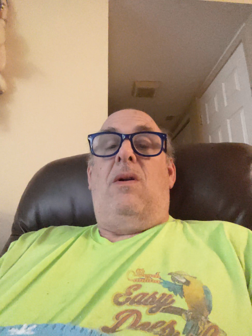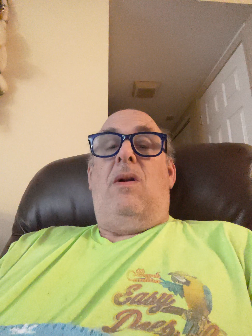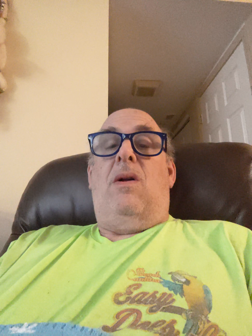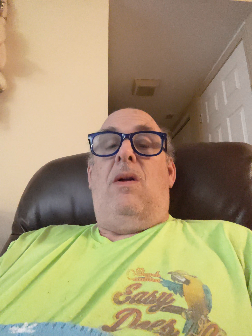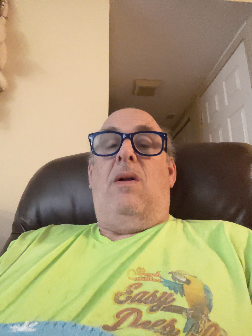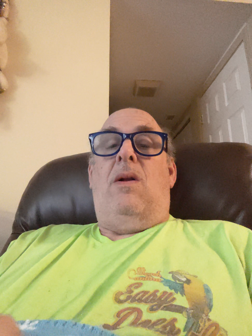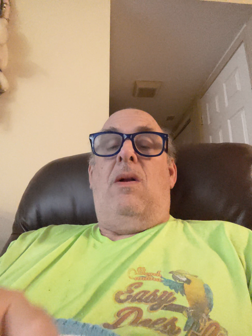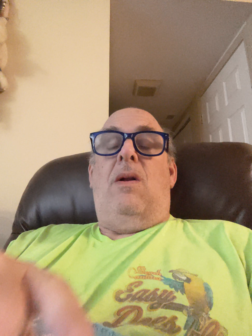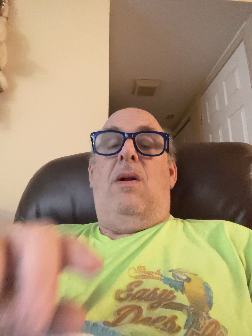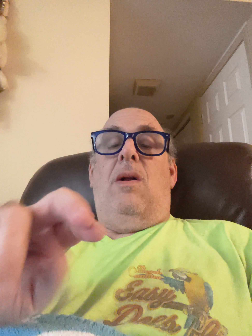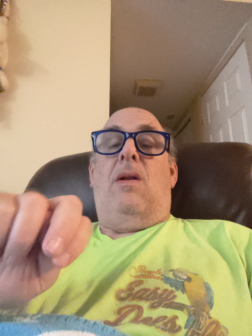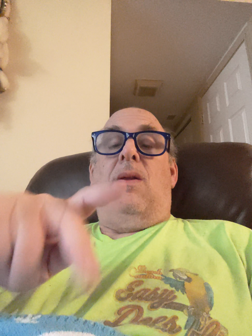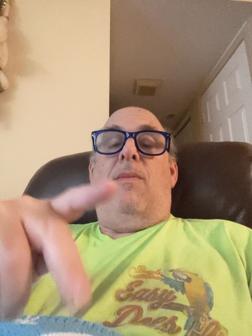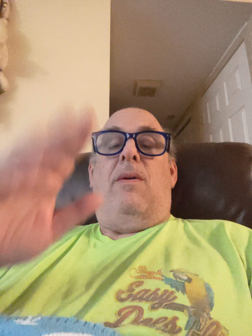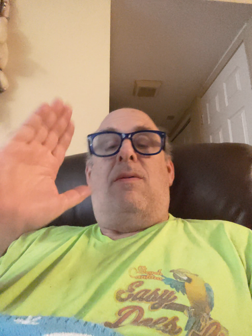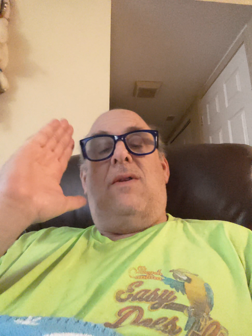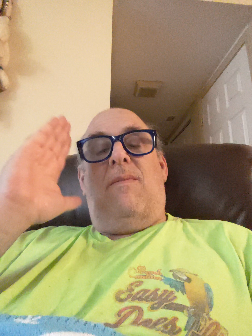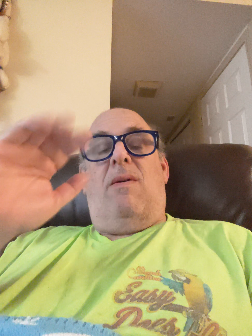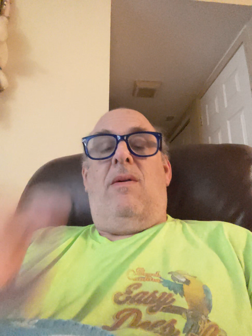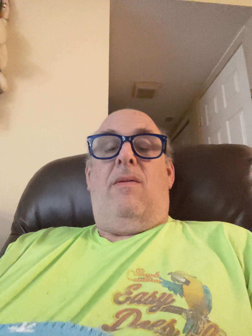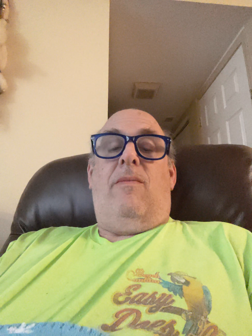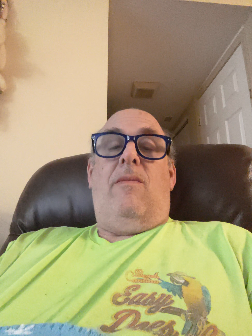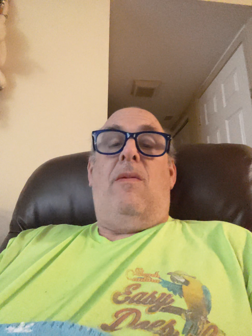nap